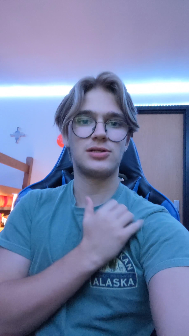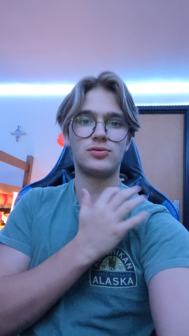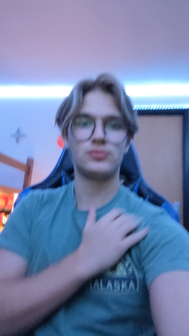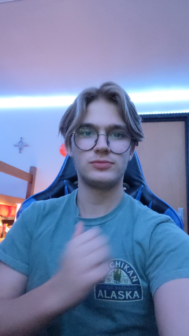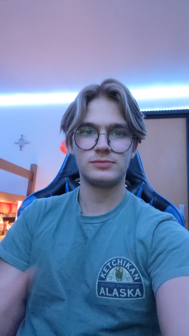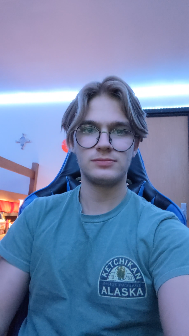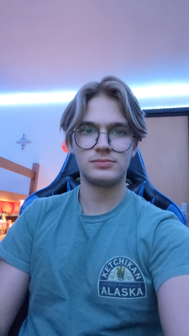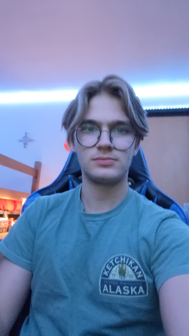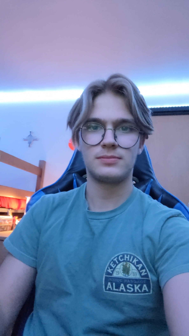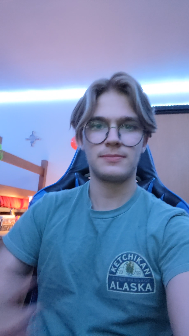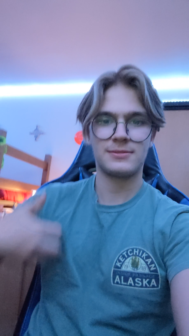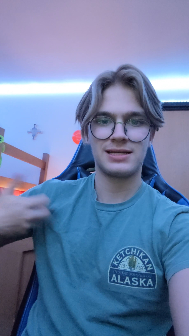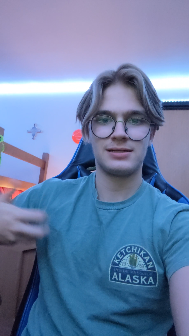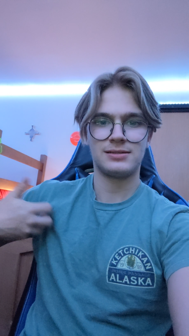monkey